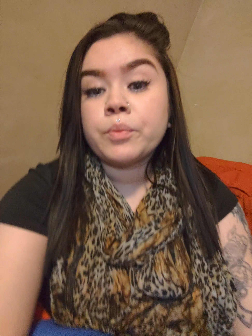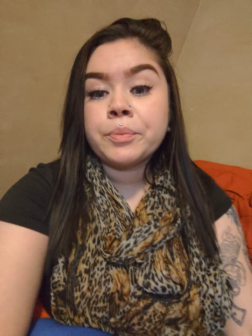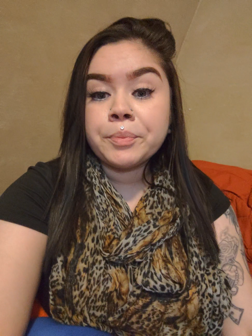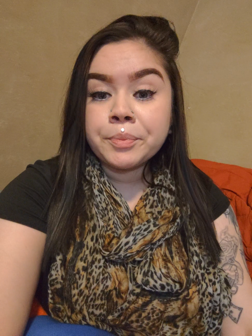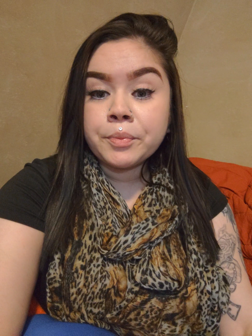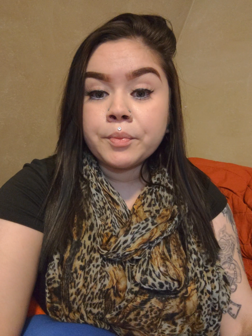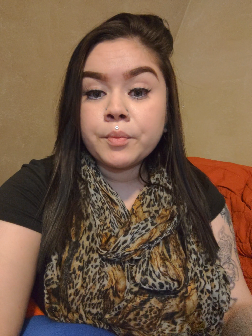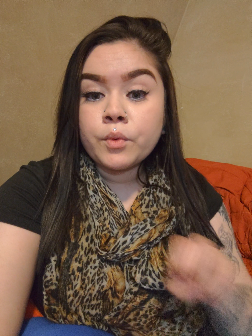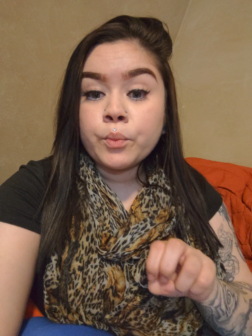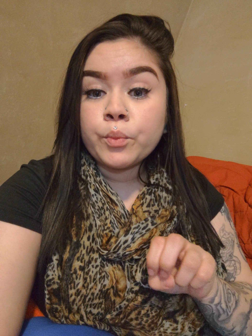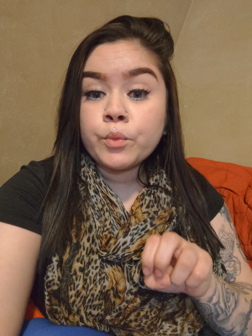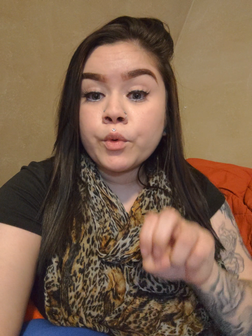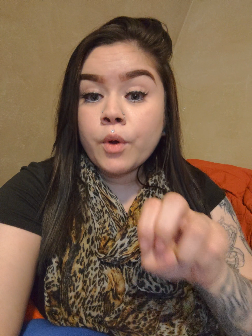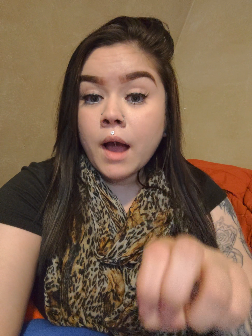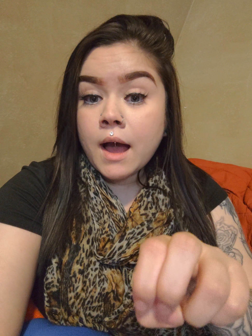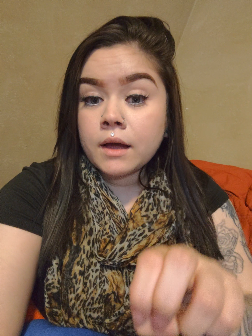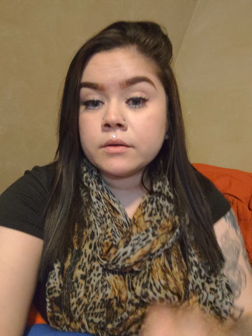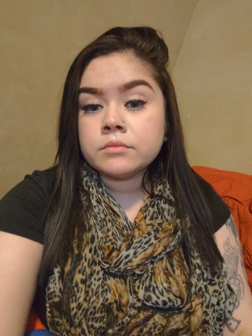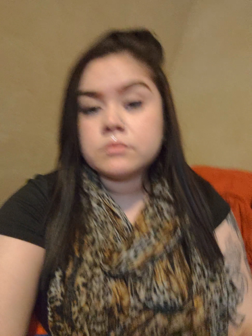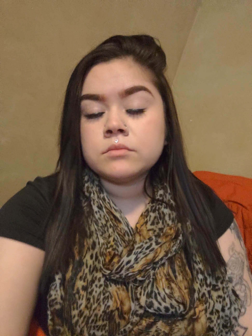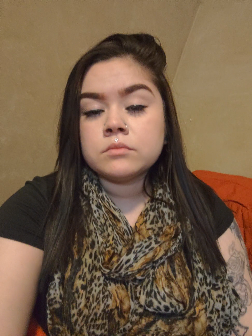ride